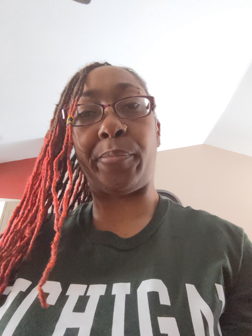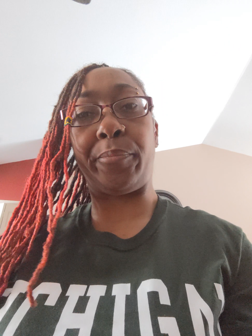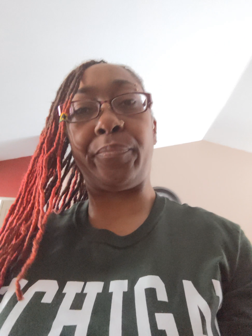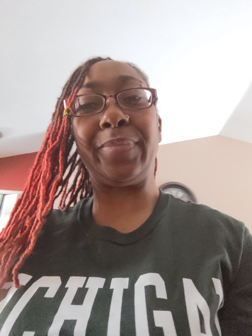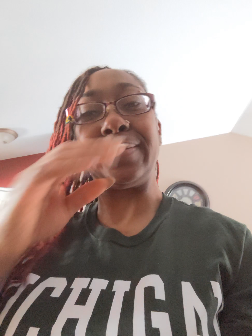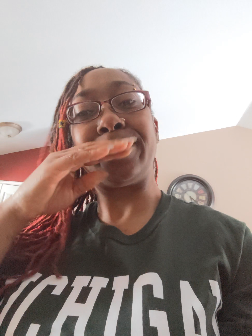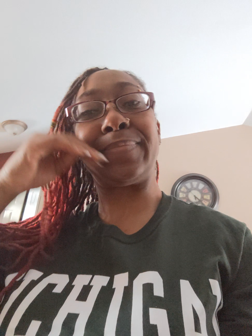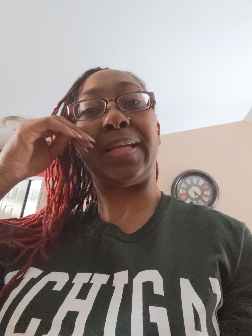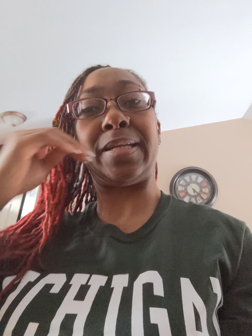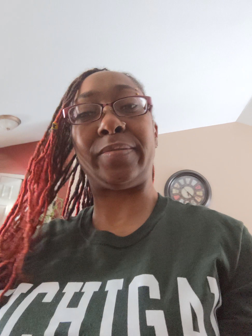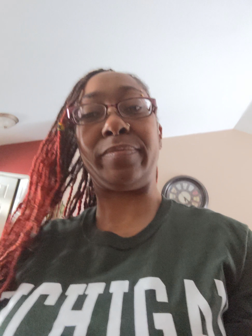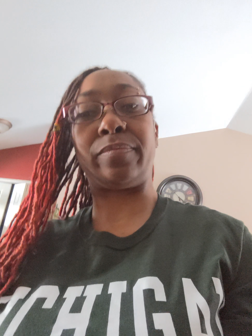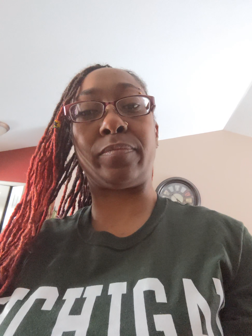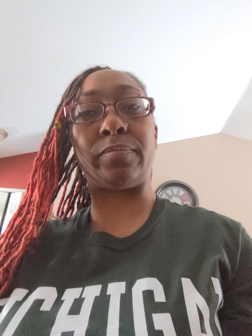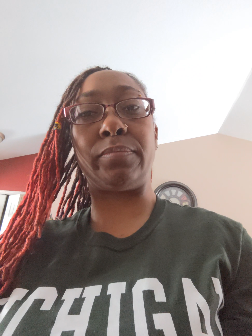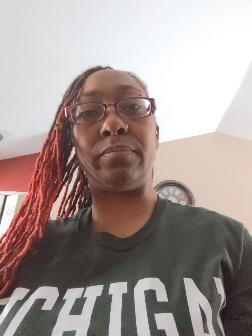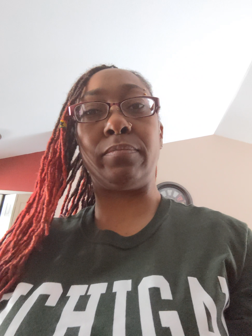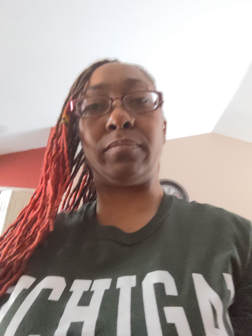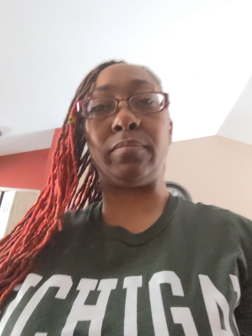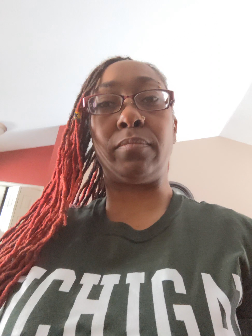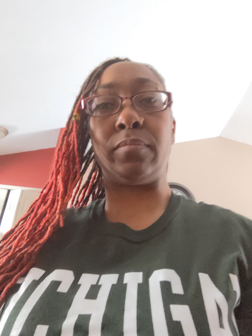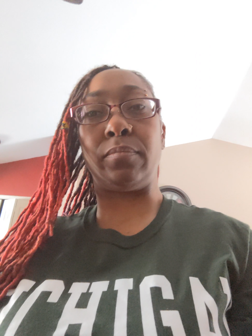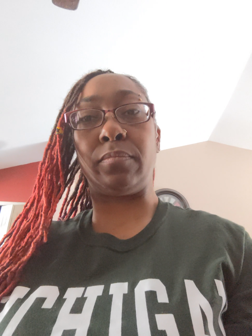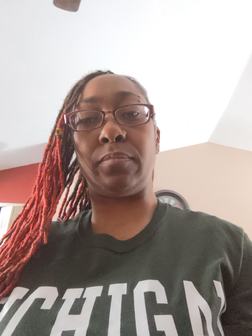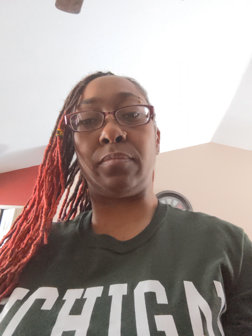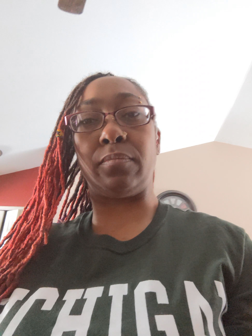smile